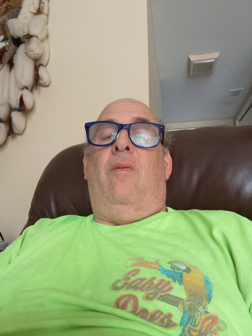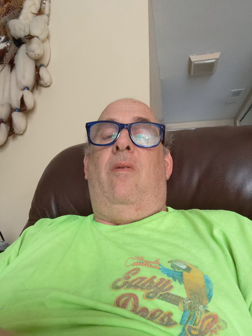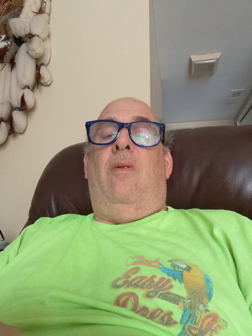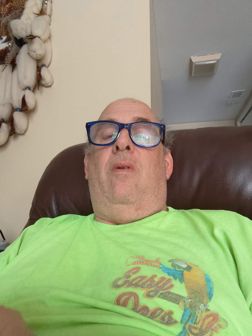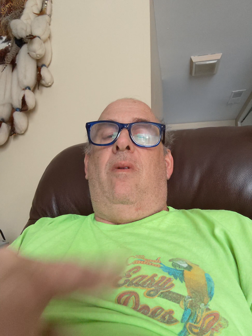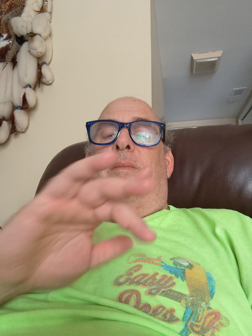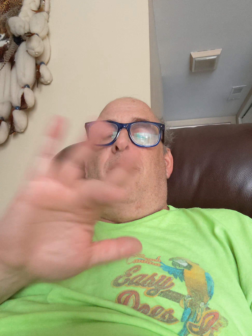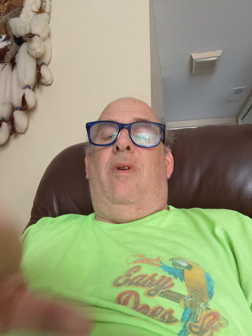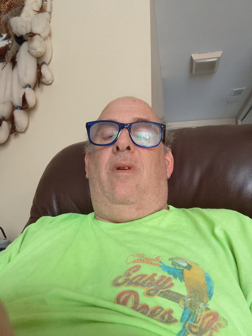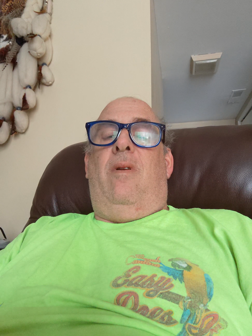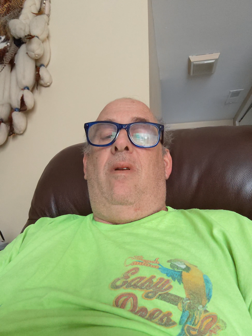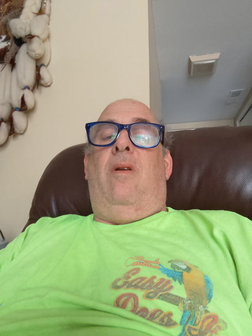empty